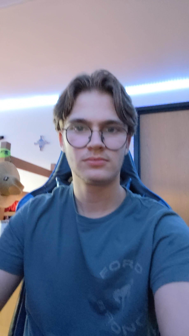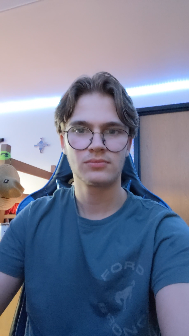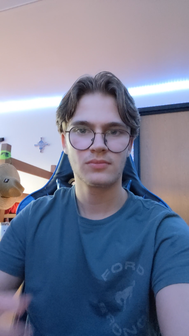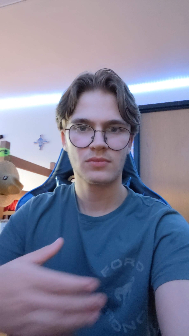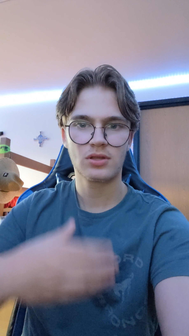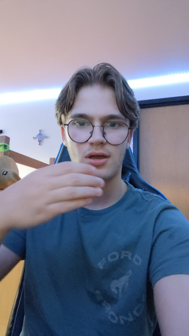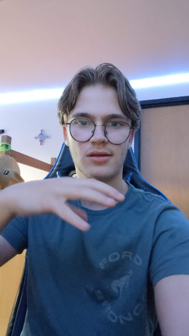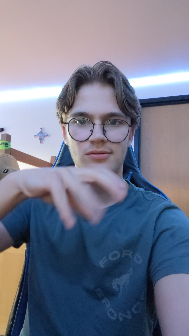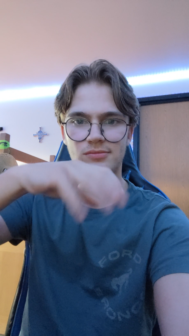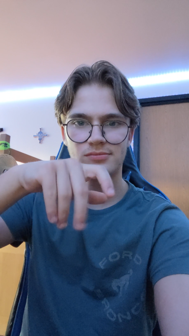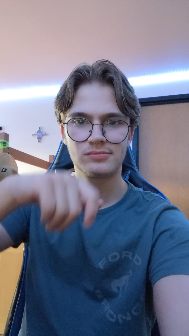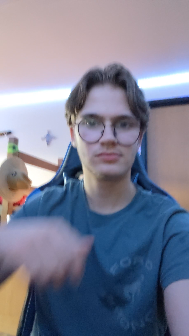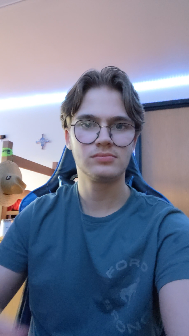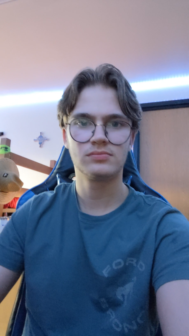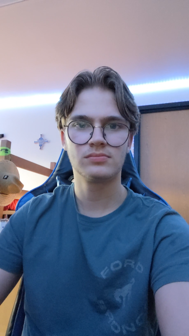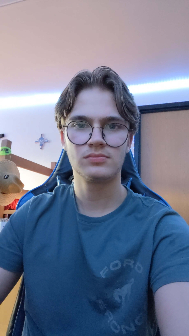jar